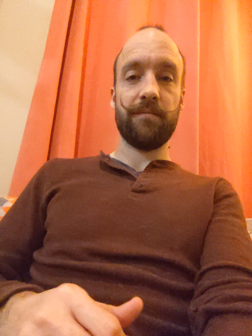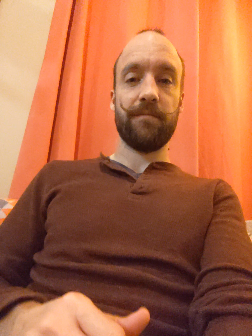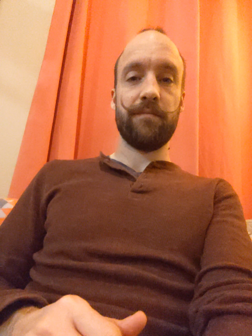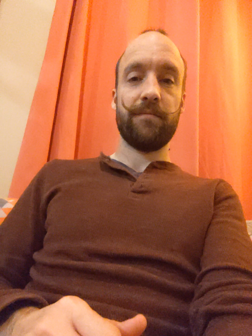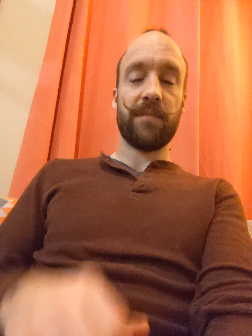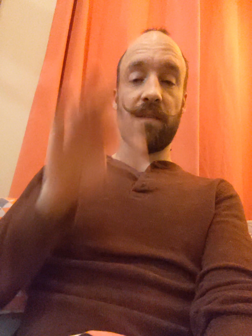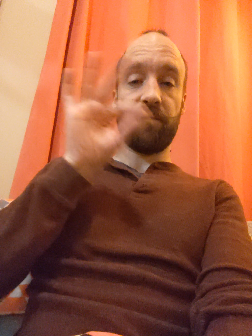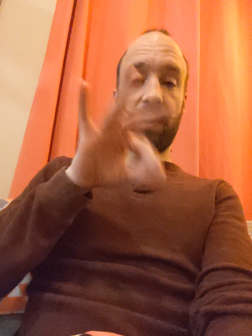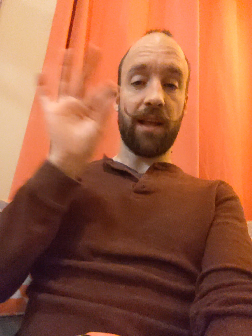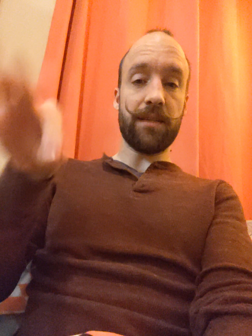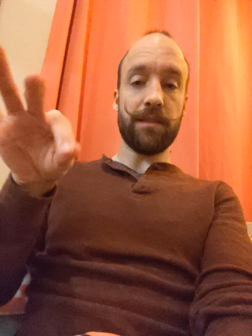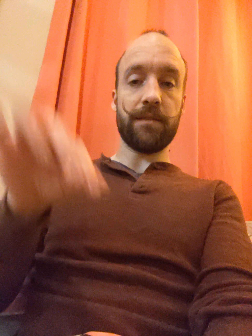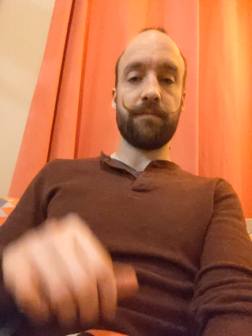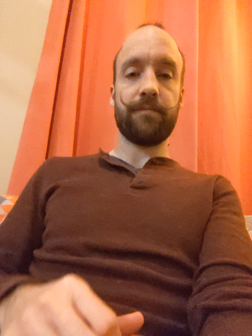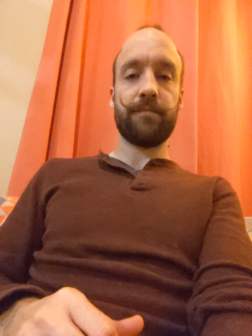french fries